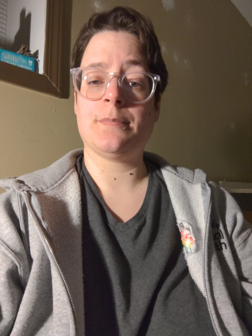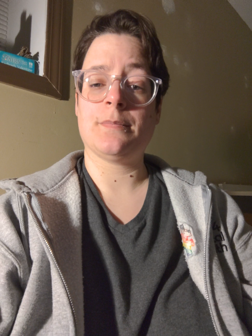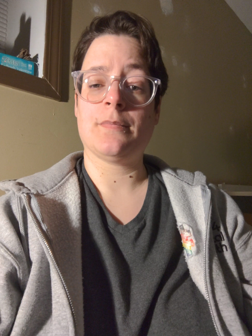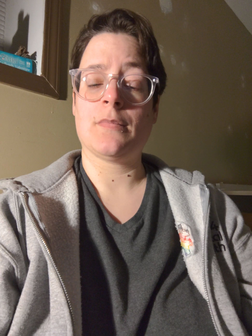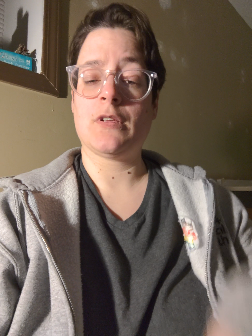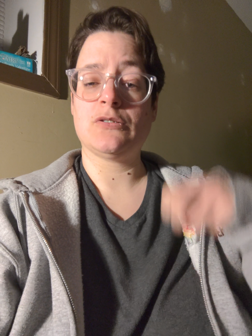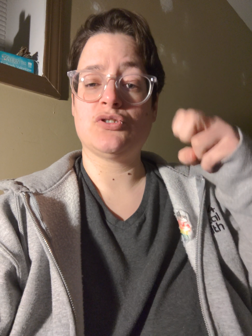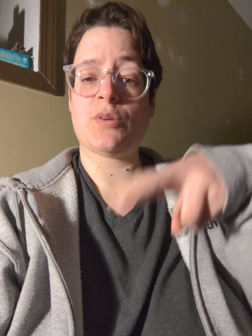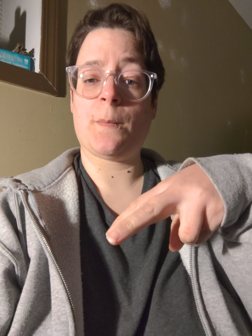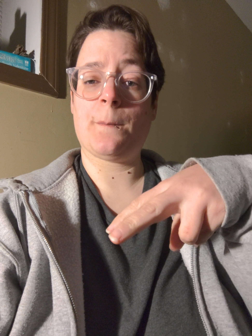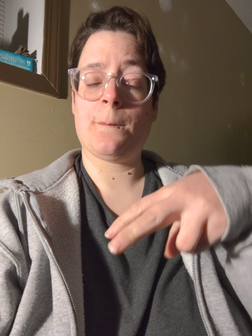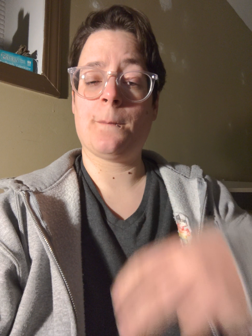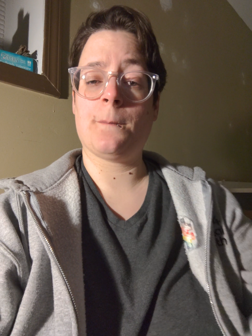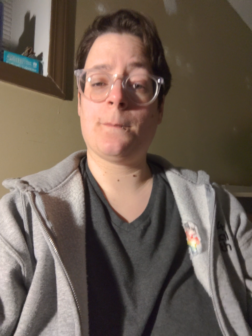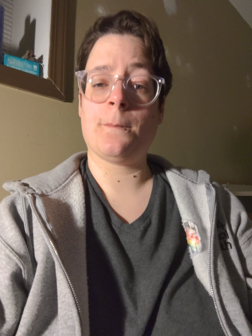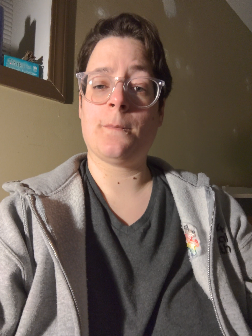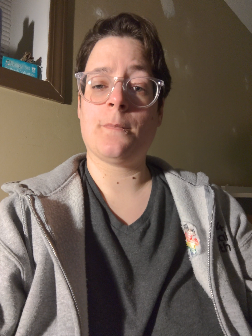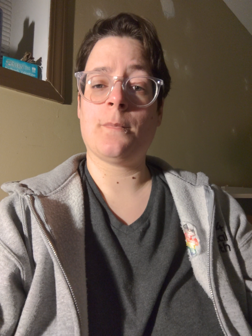jump